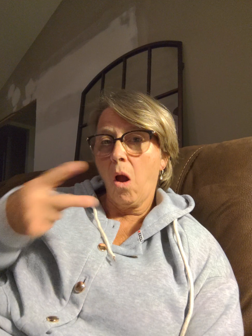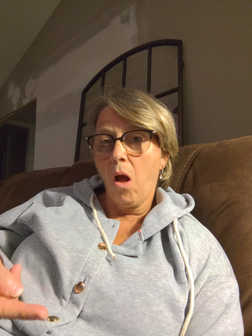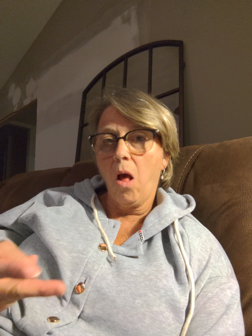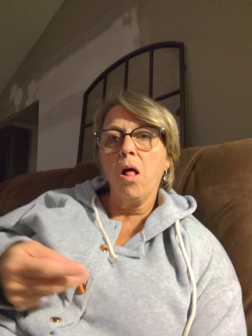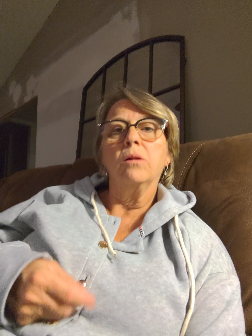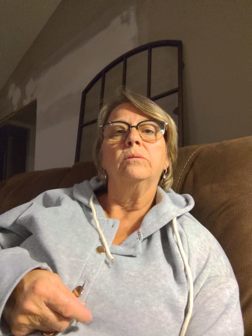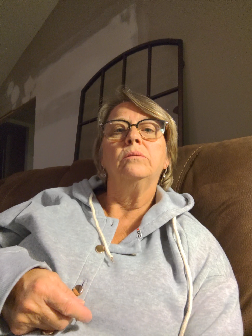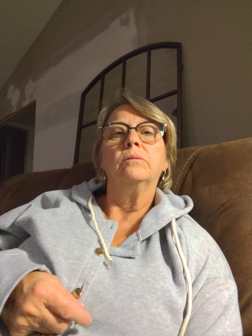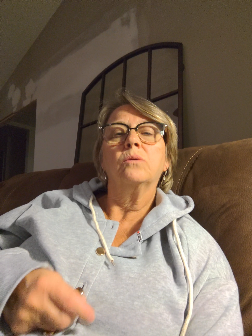fall